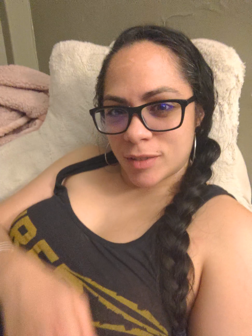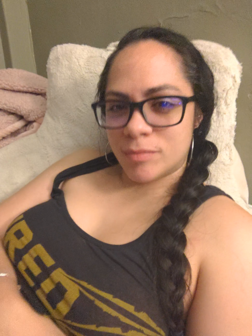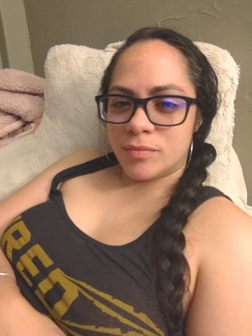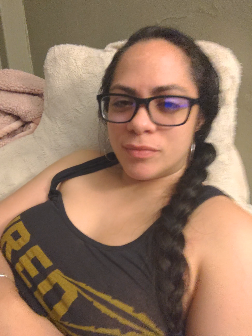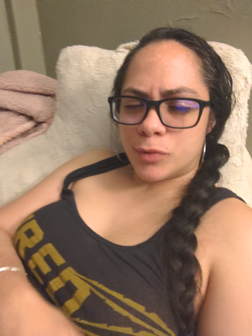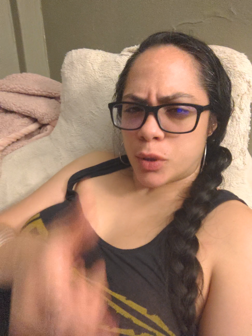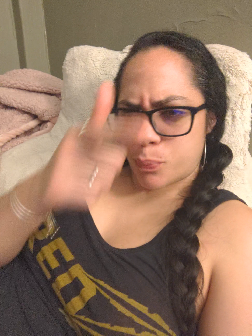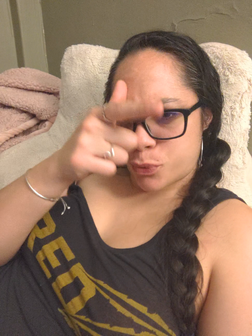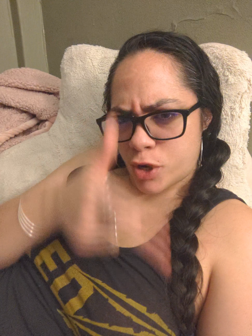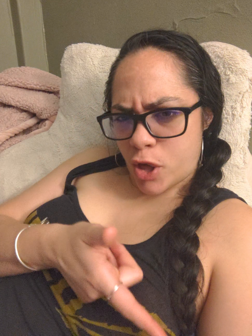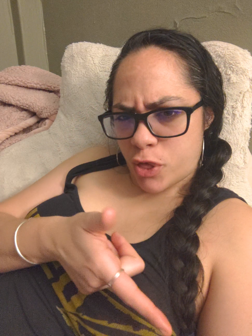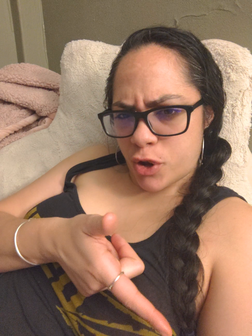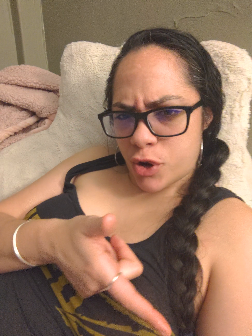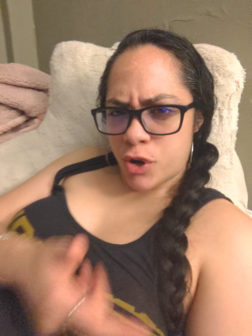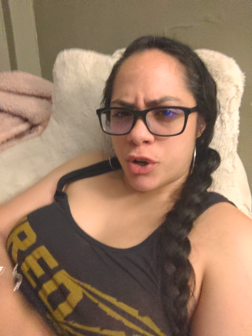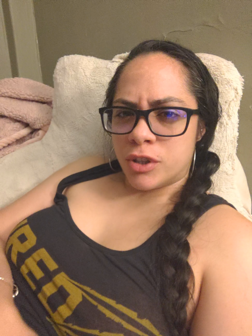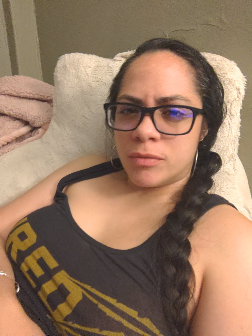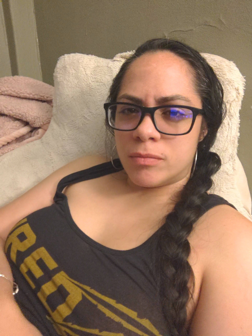brother